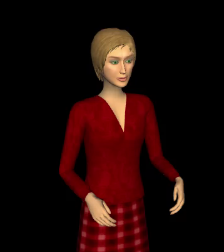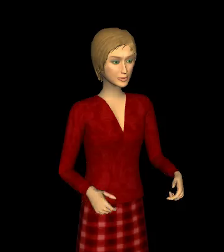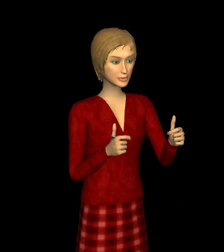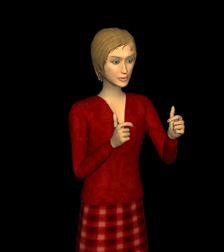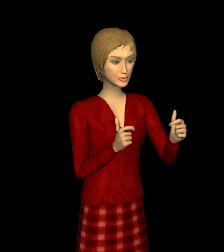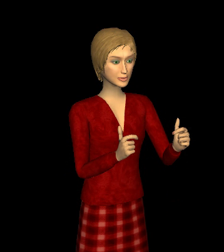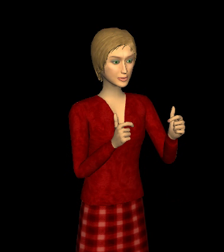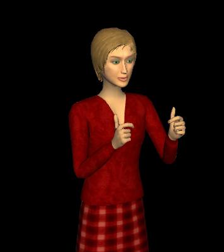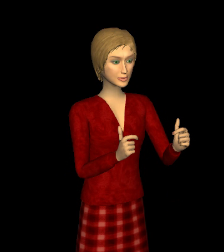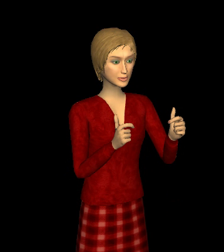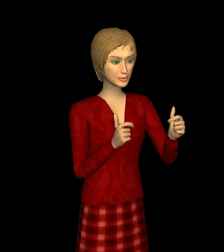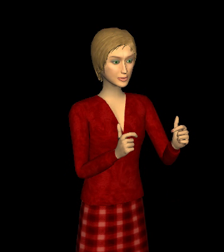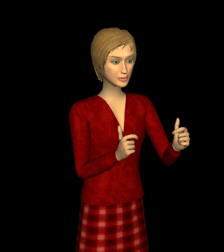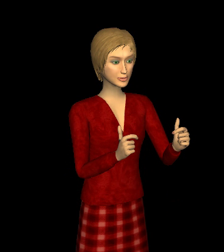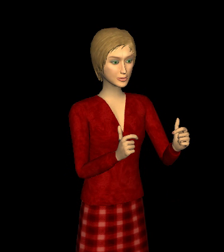محظوظ